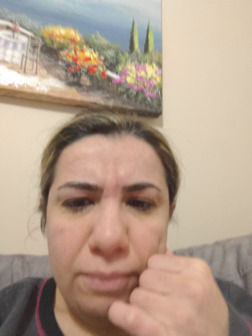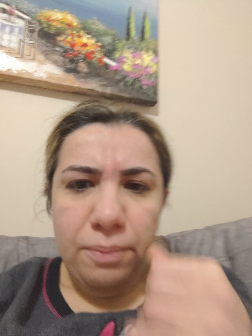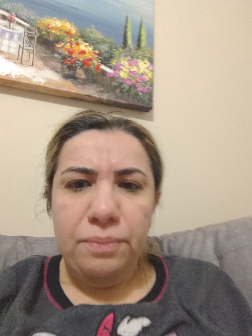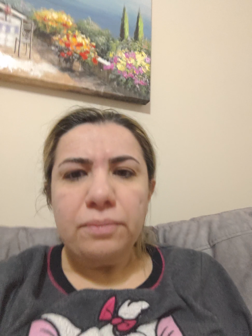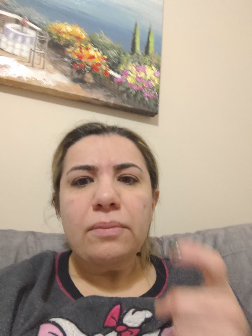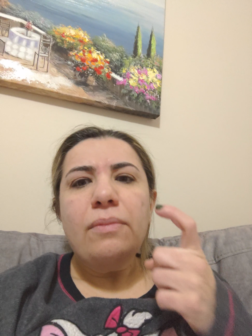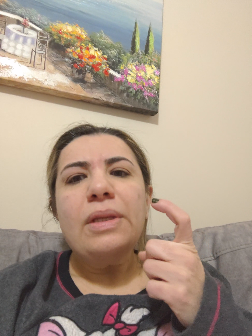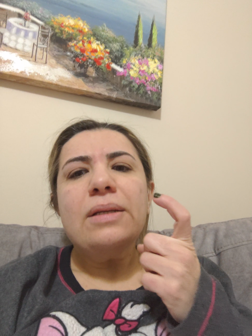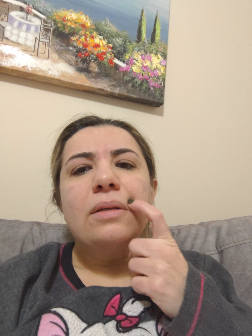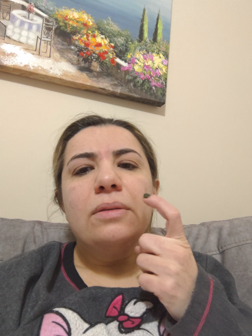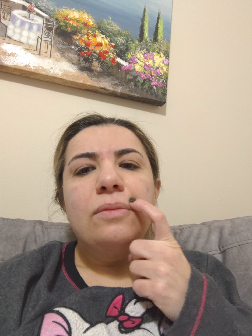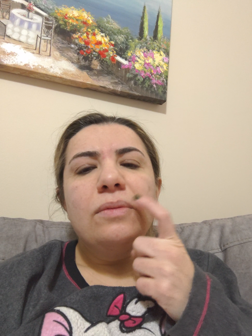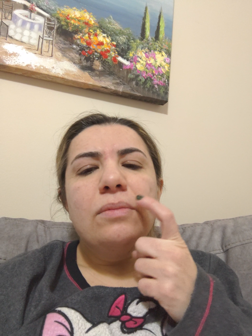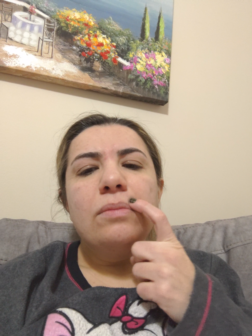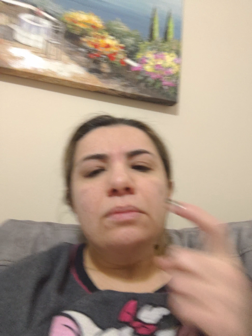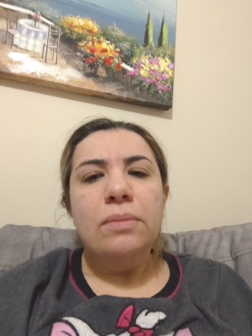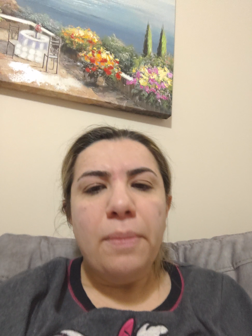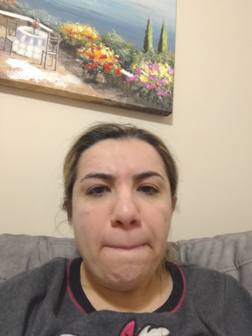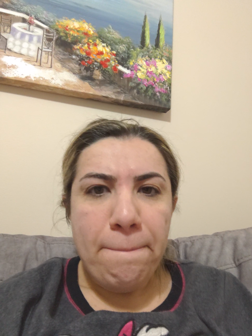tooth